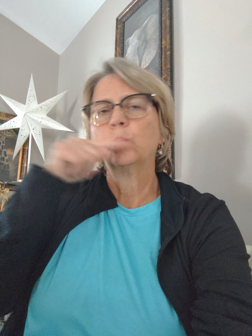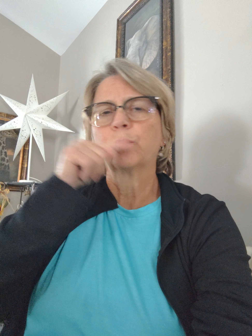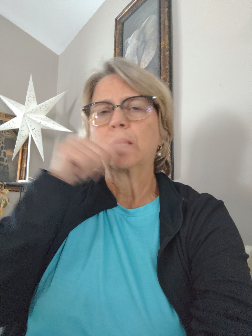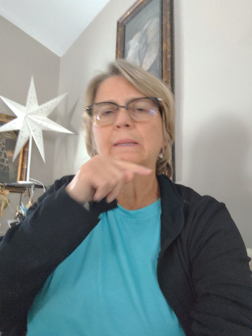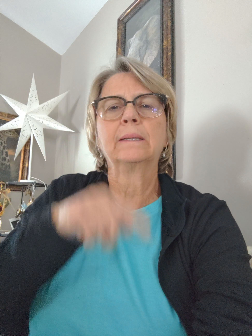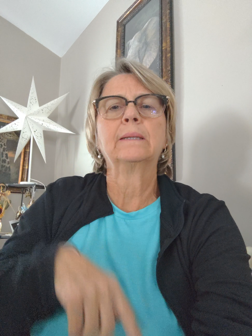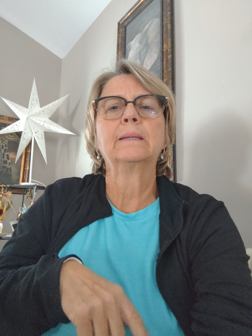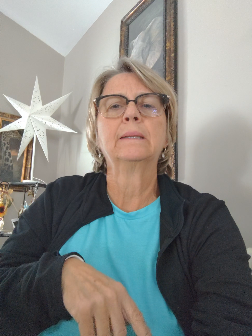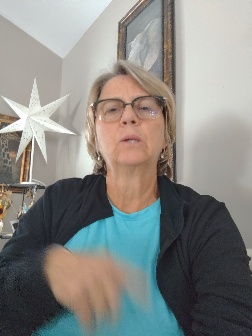toothbrush